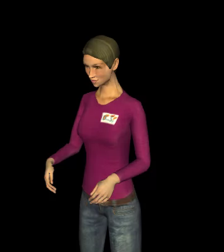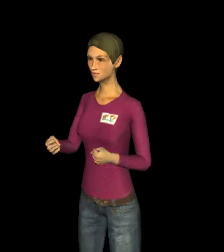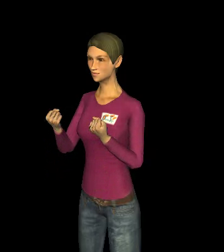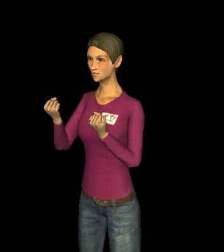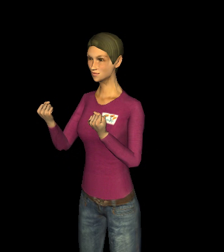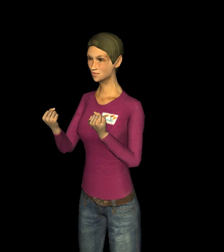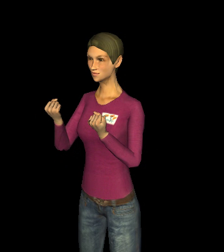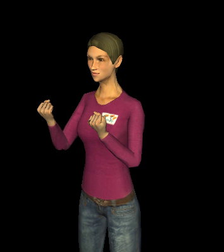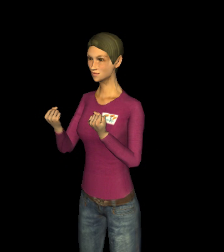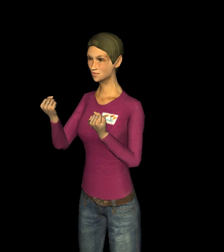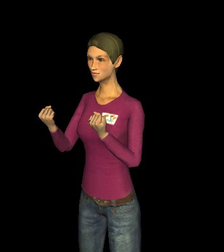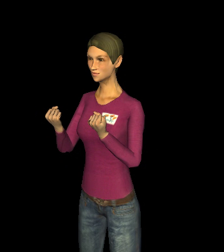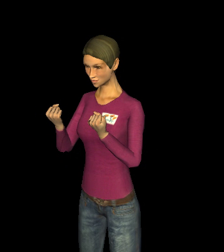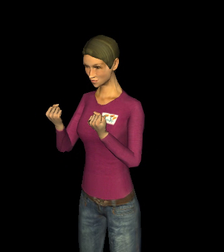ضربة